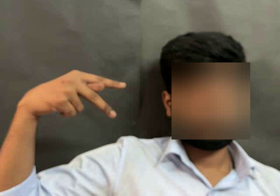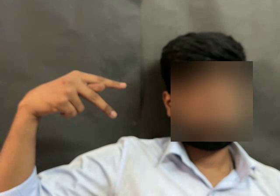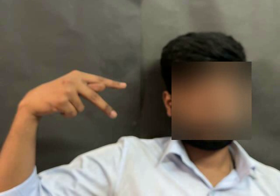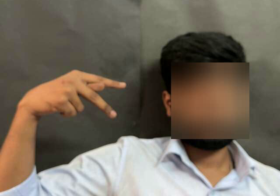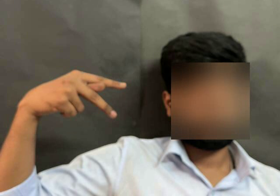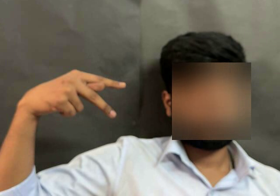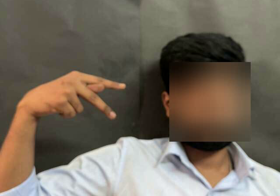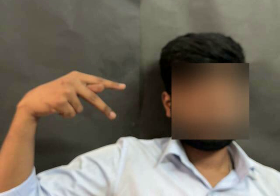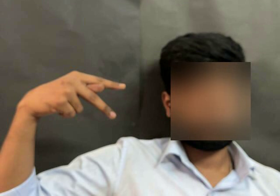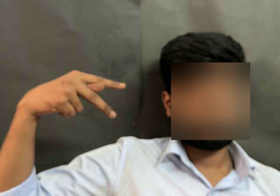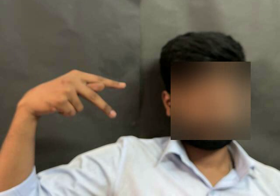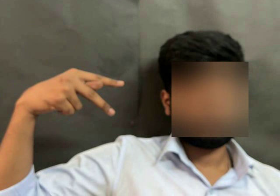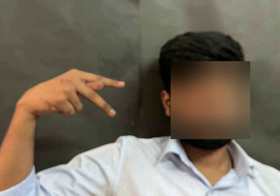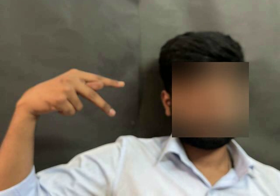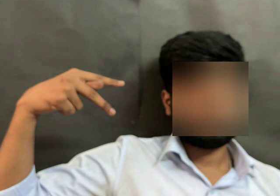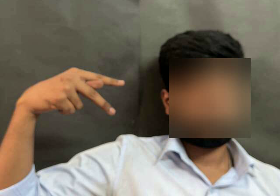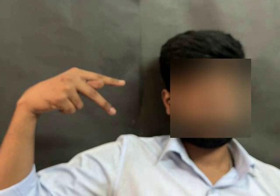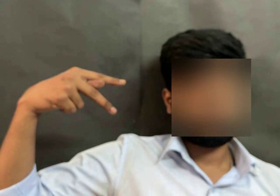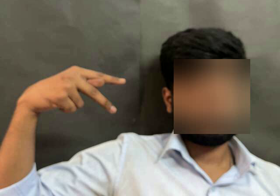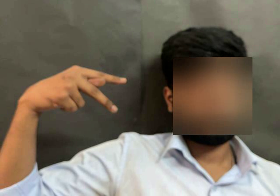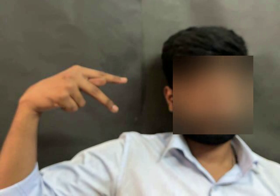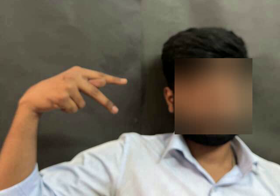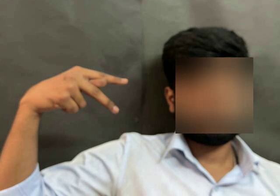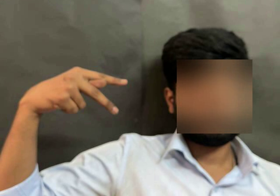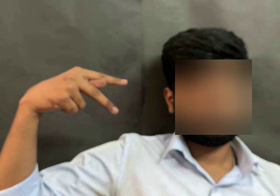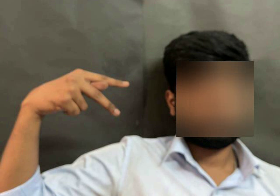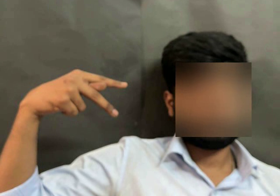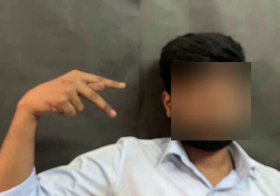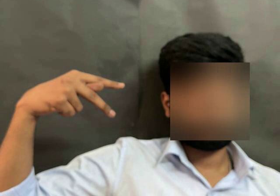P